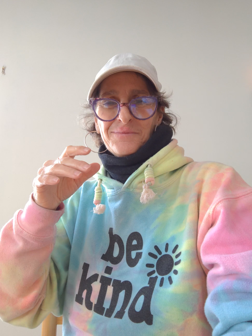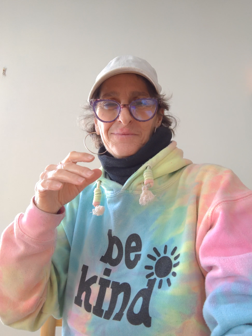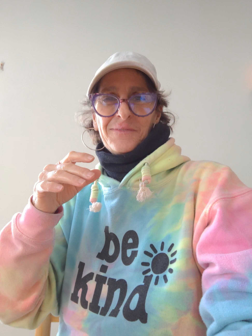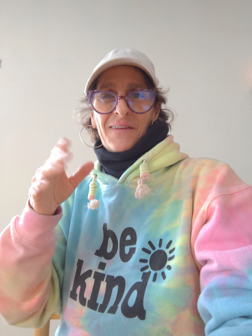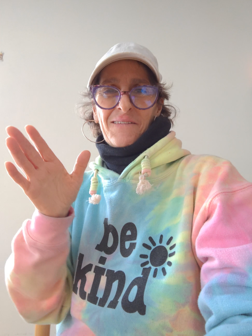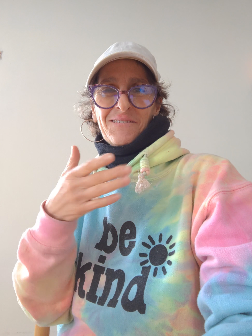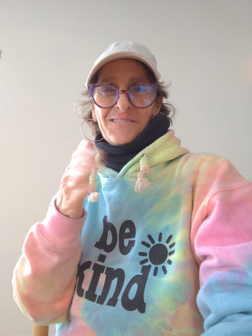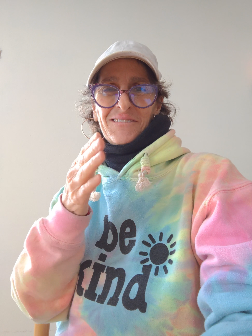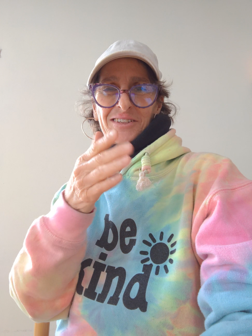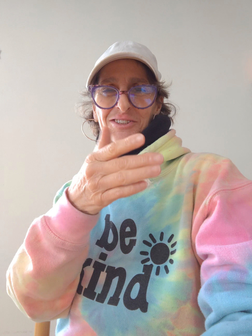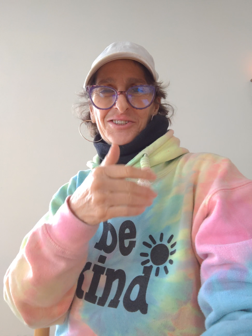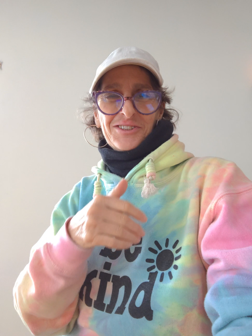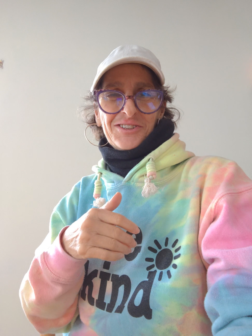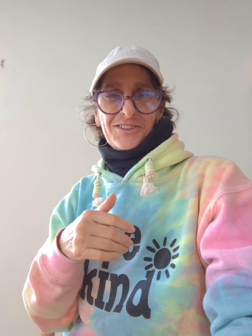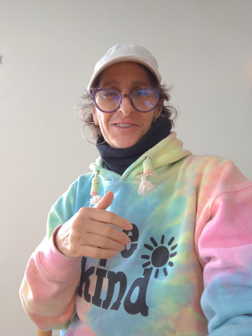fish